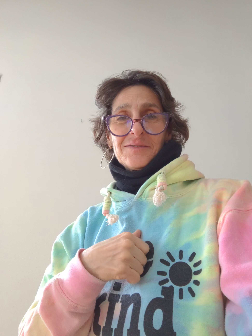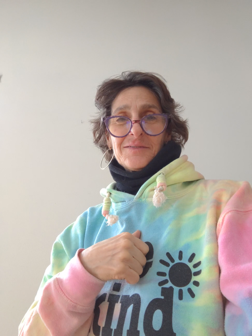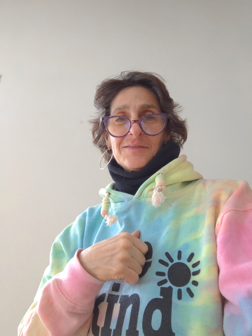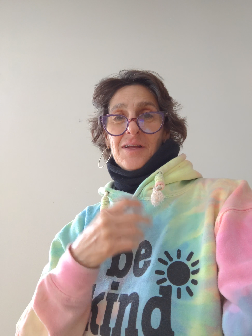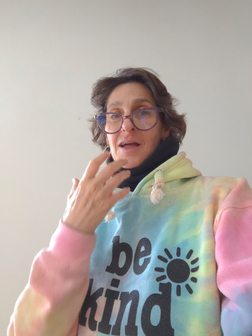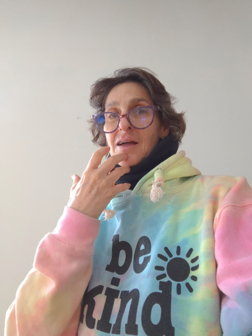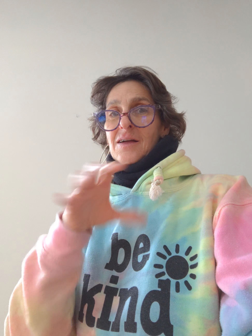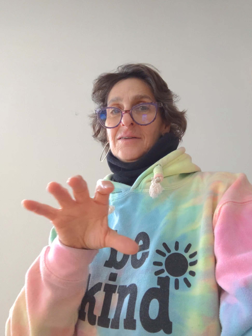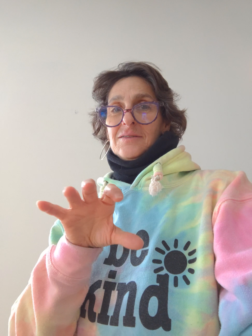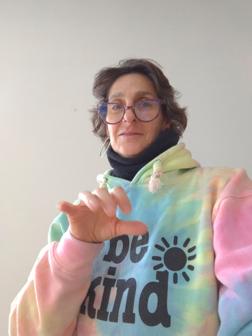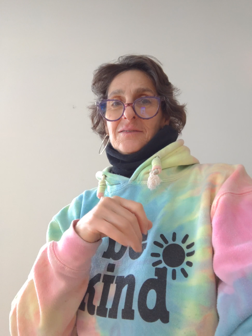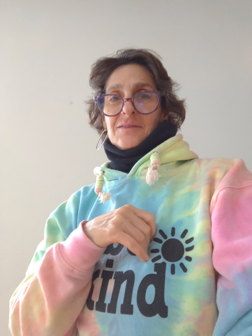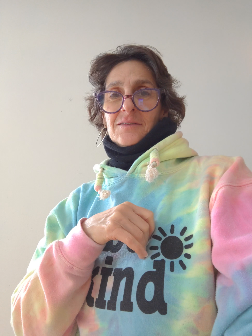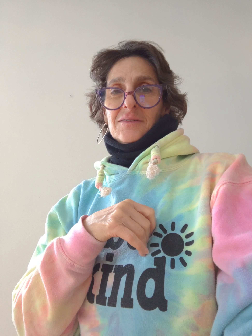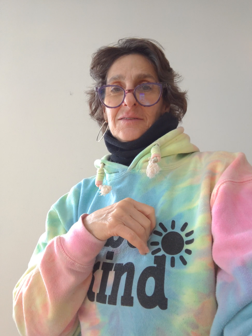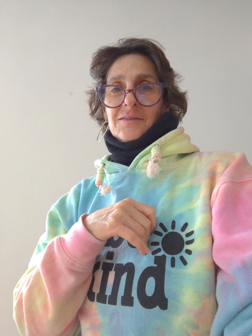hot